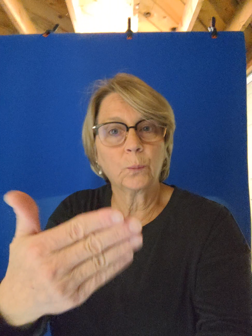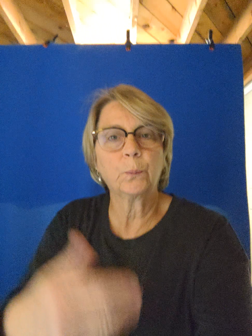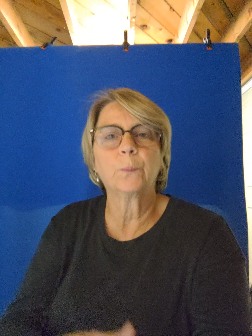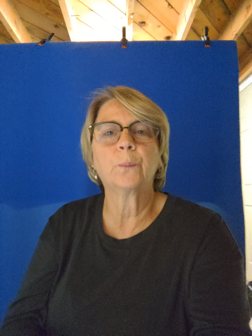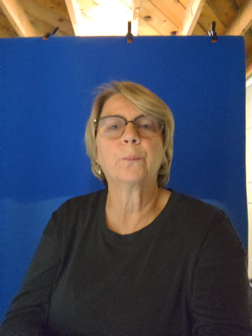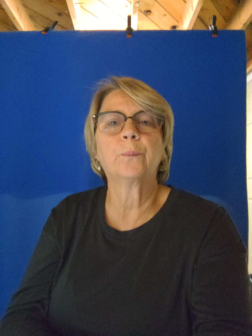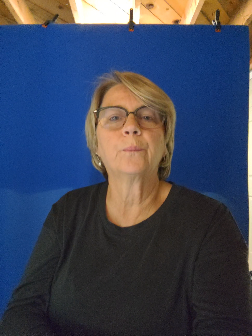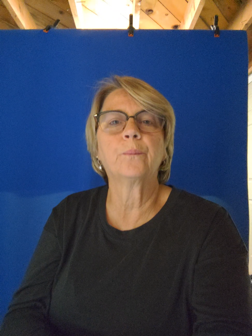thank you